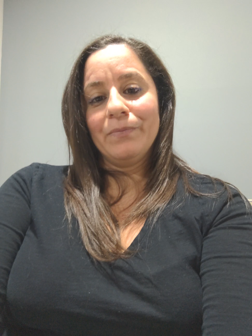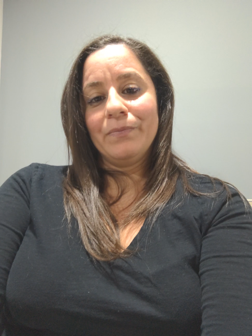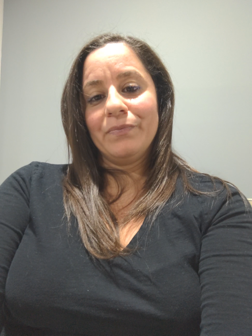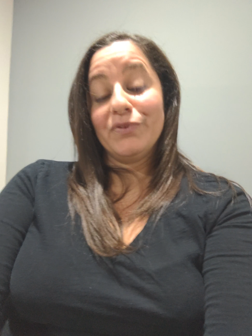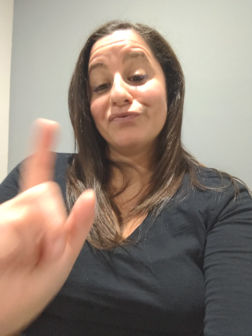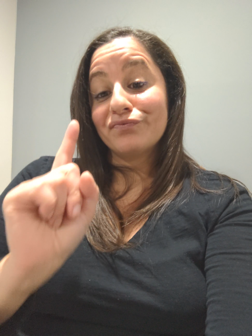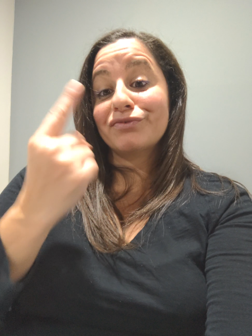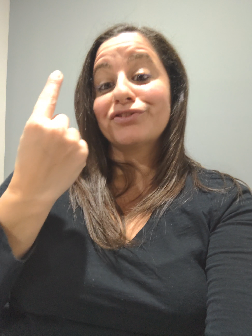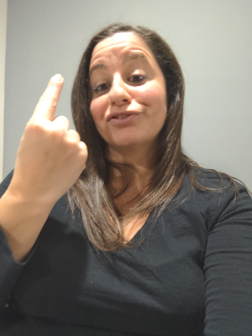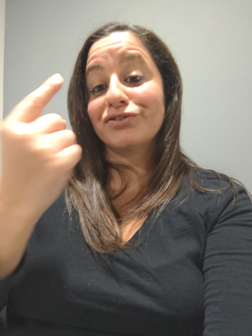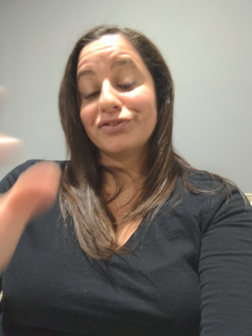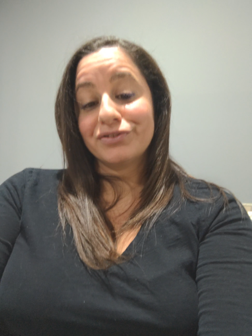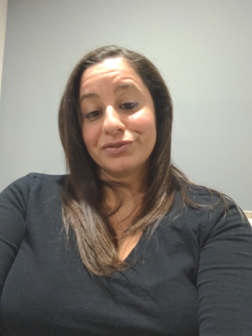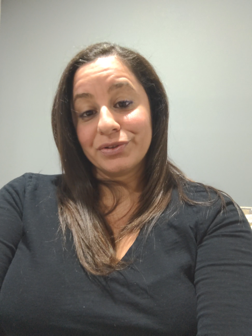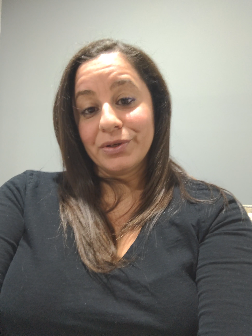first